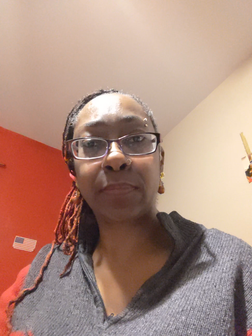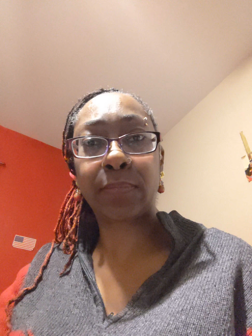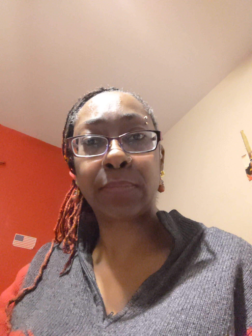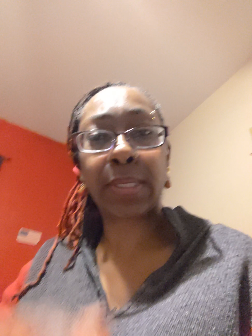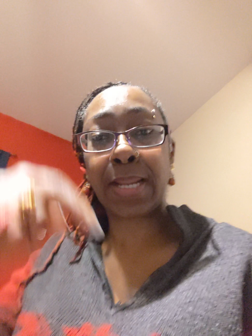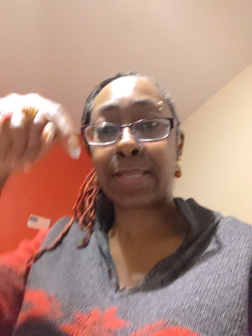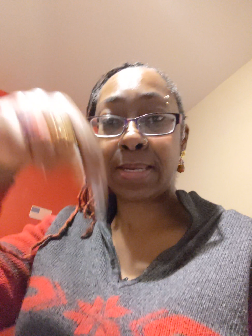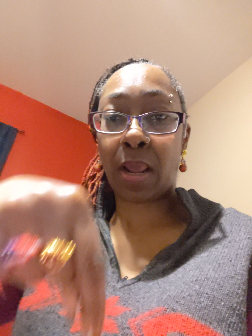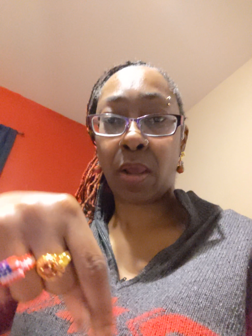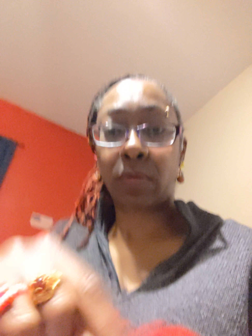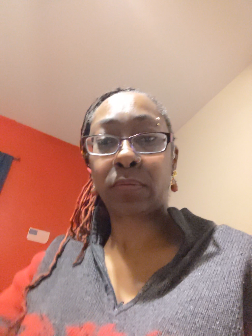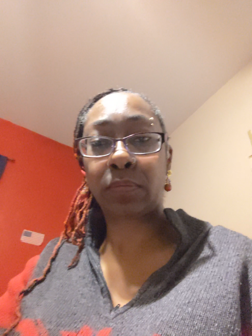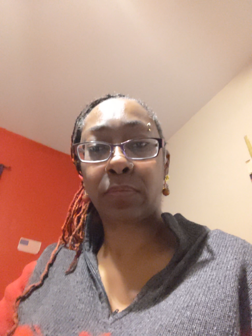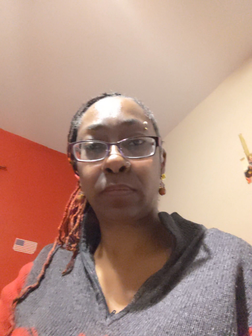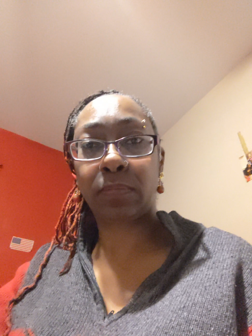down